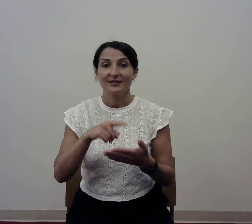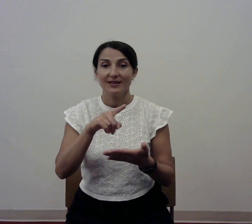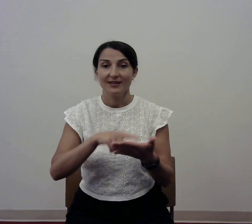etibarnamə